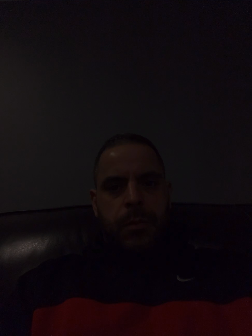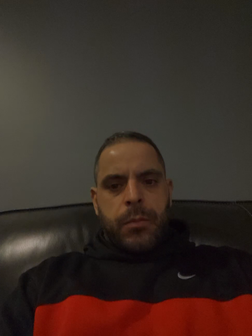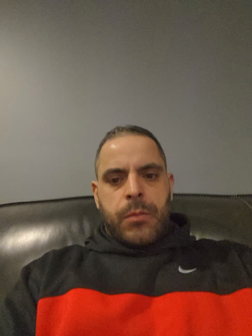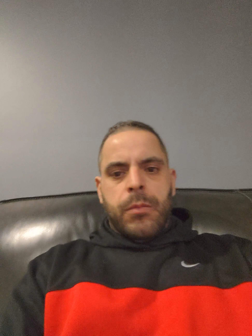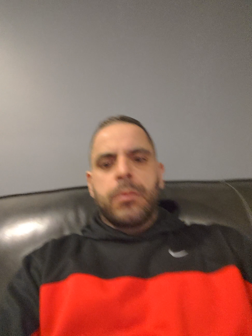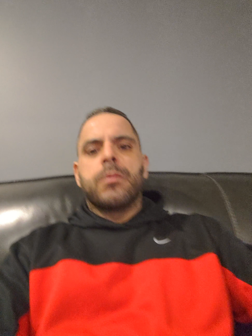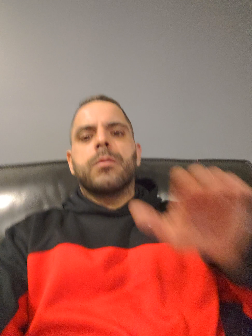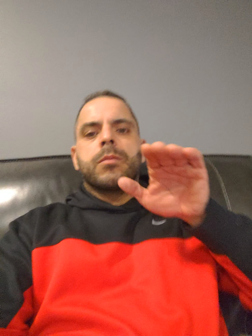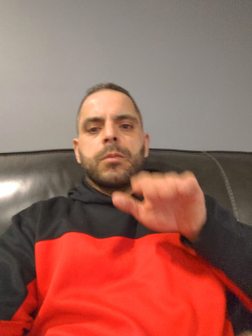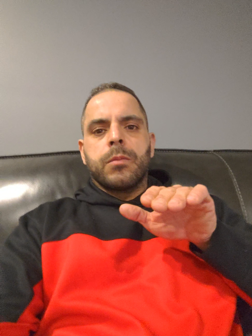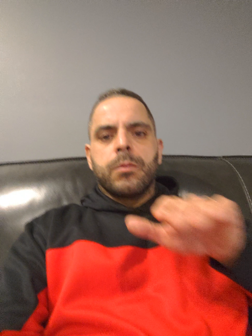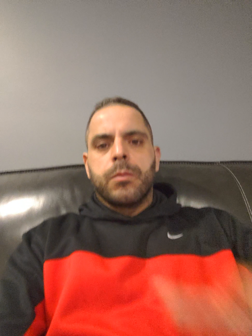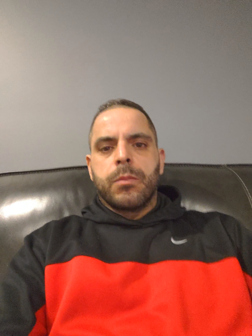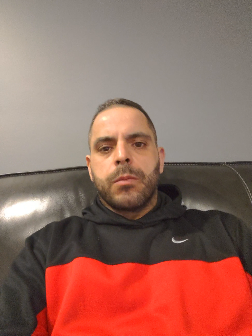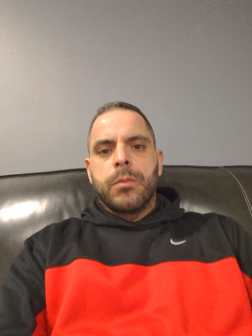on